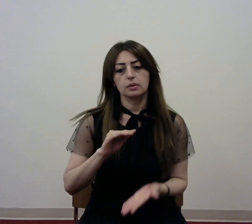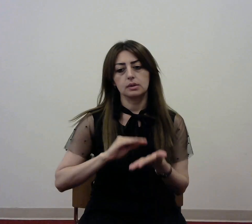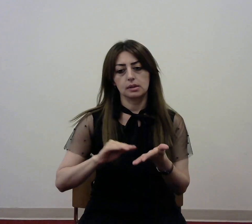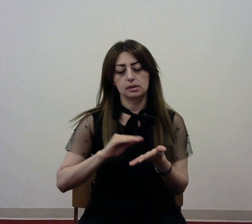yazı